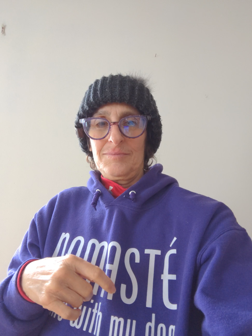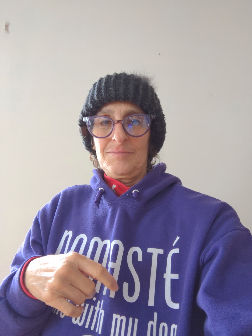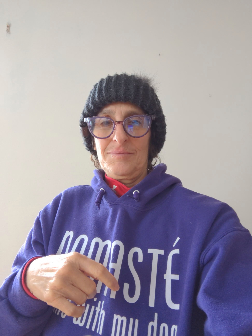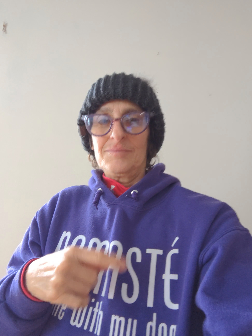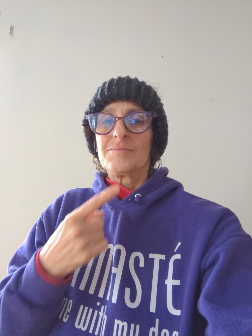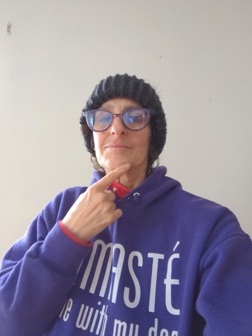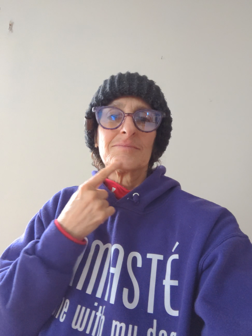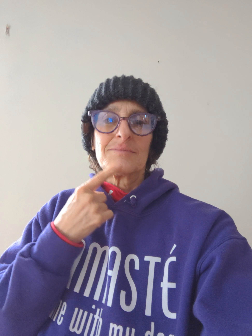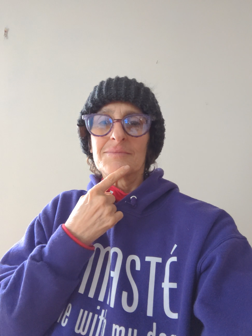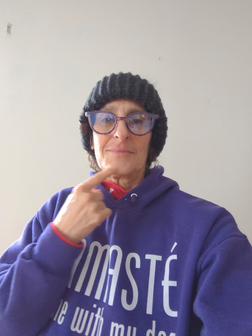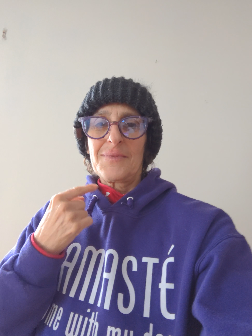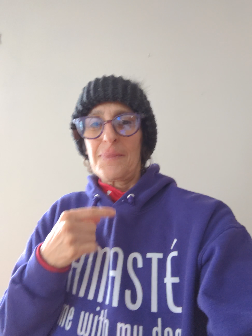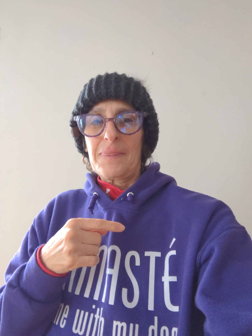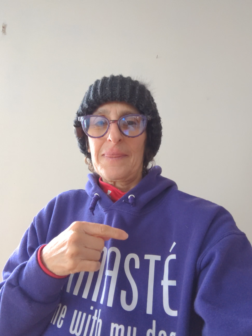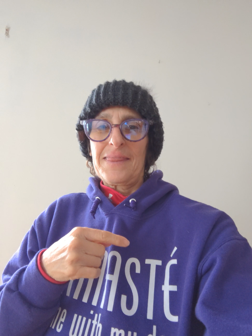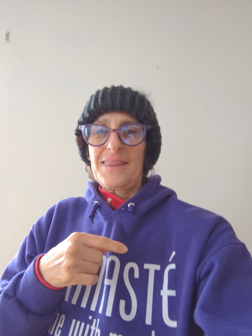chin